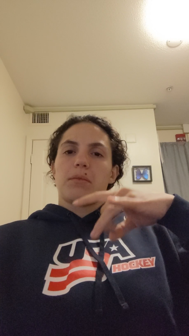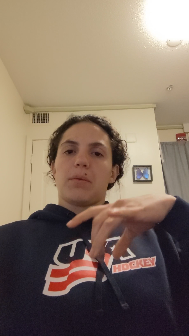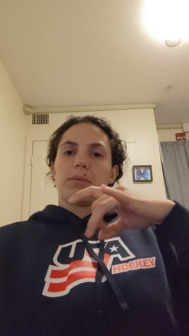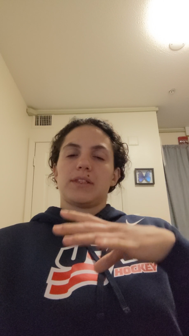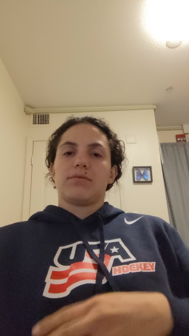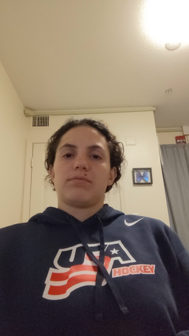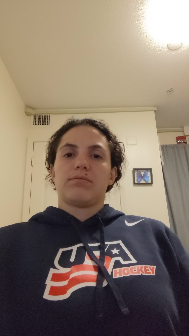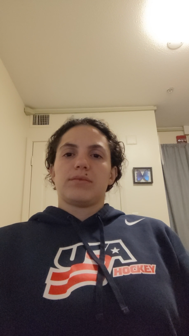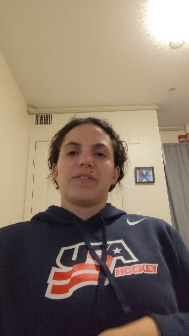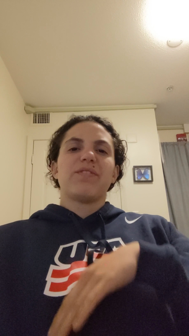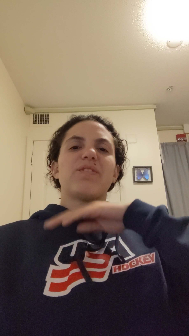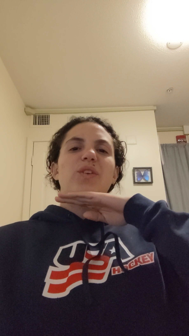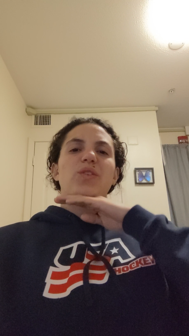full